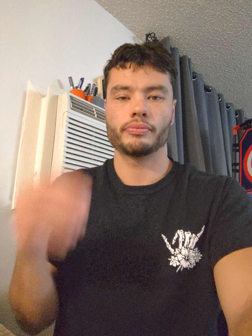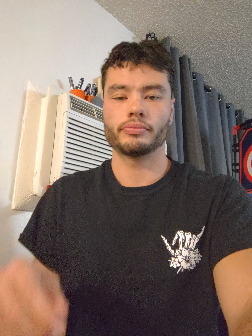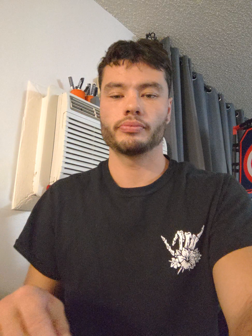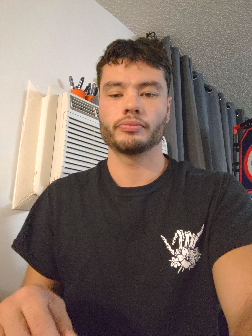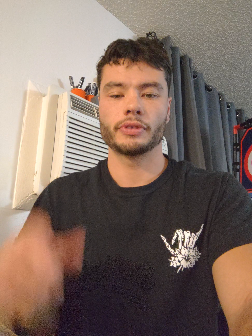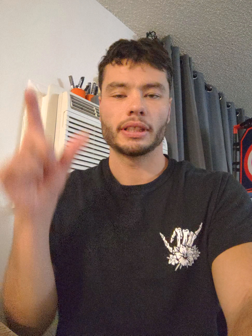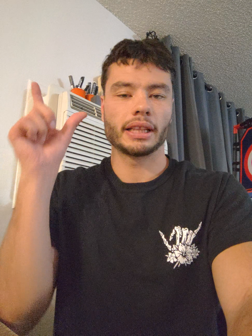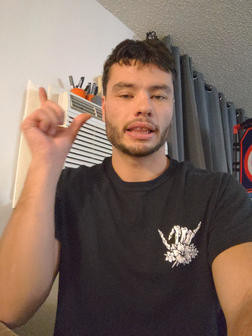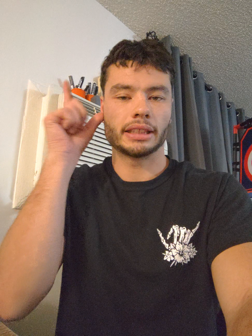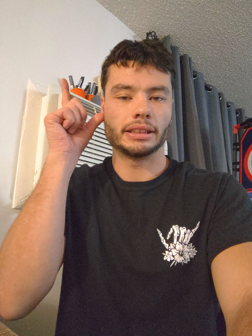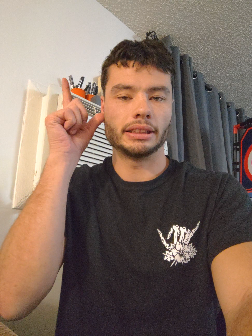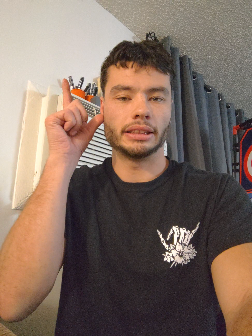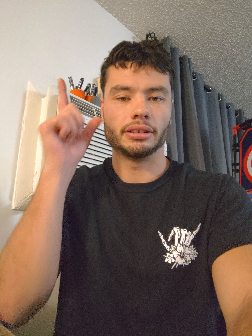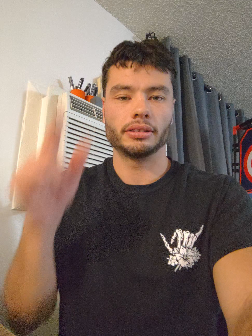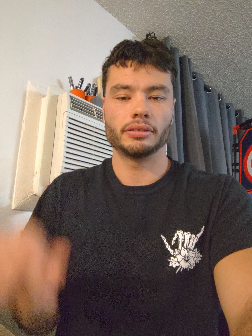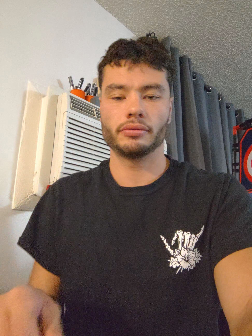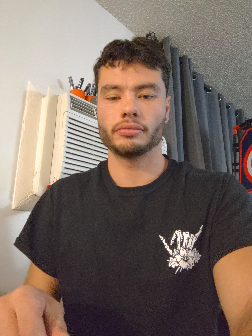listen